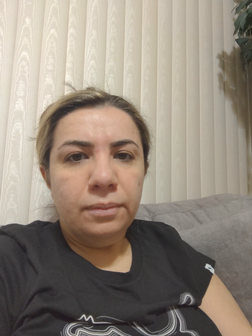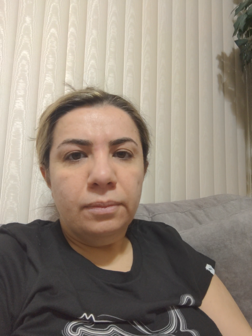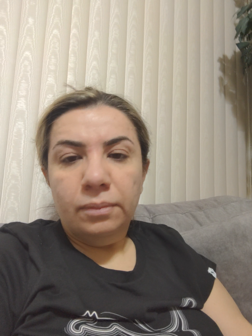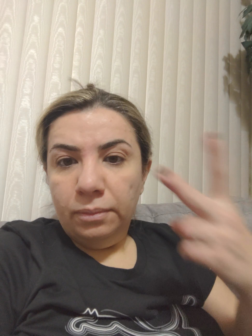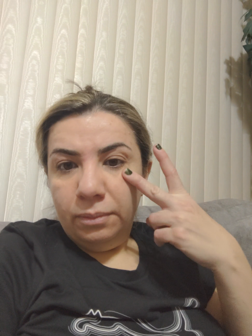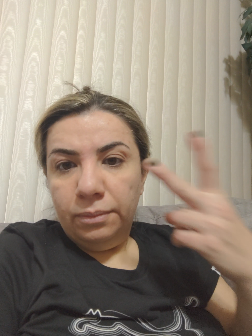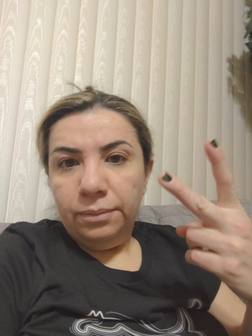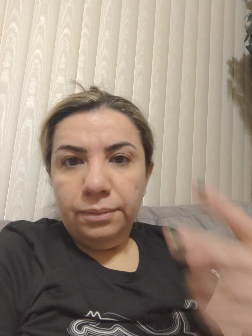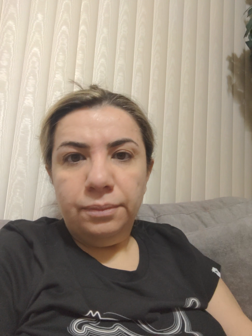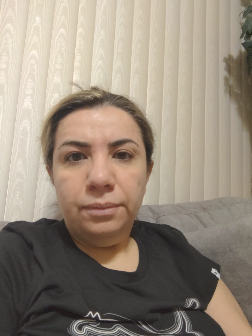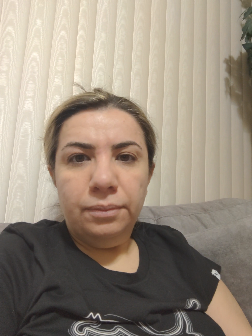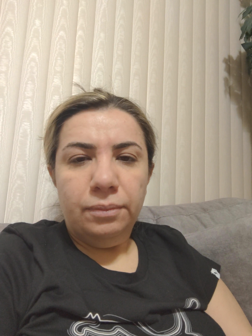see